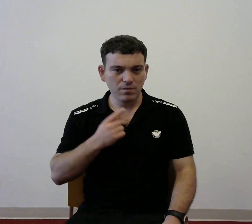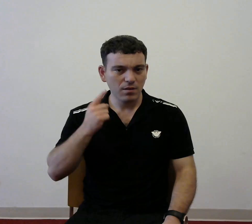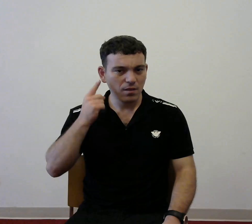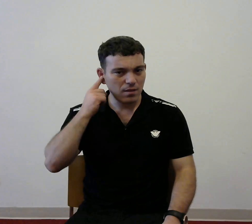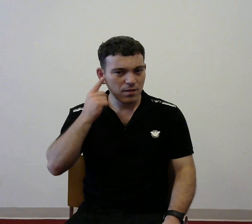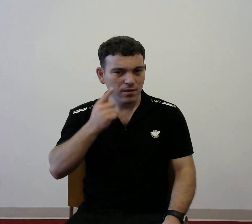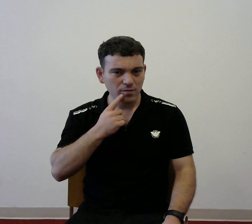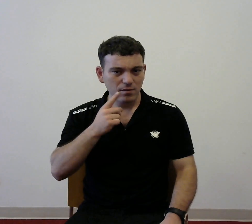eşitmə məhdüdiyyətli